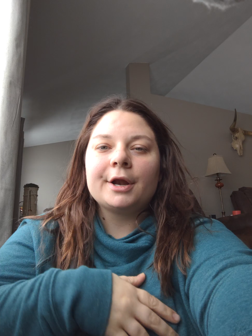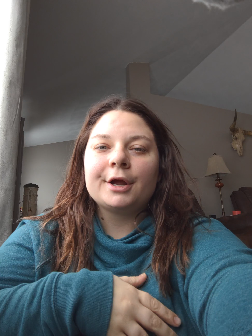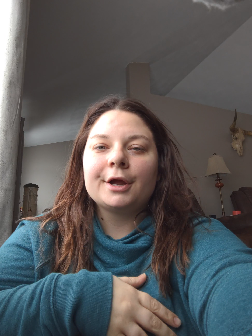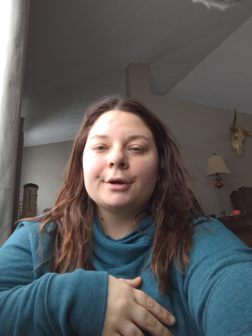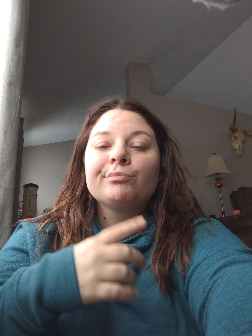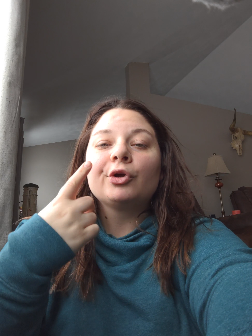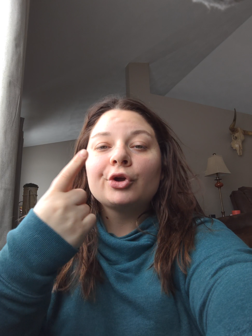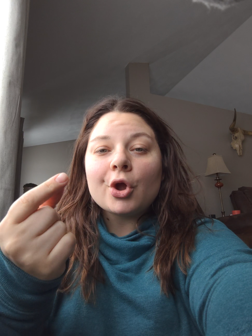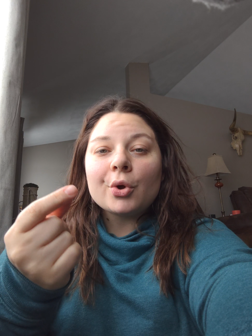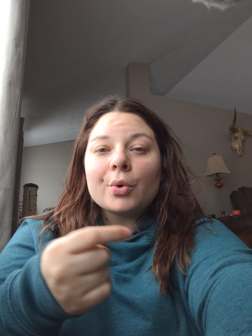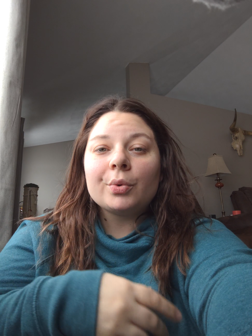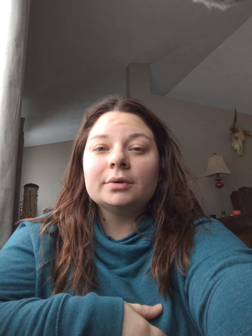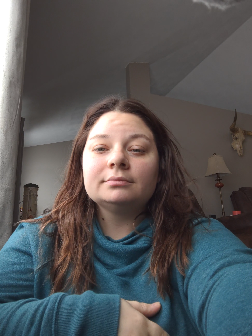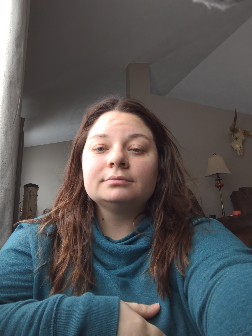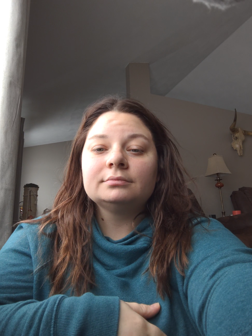go